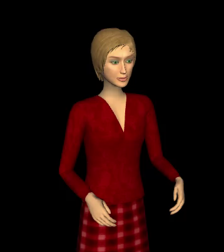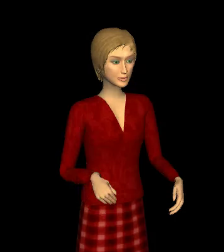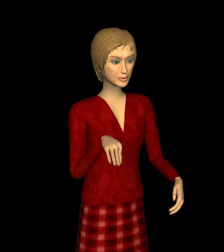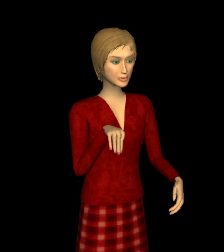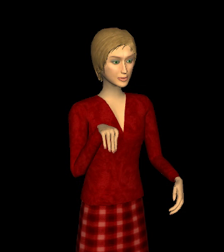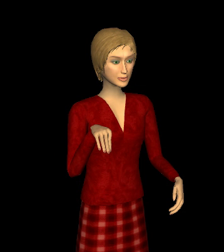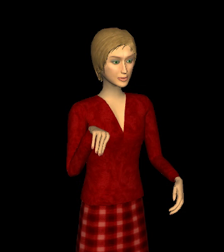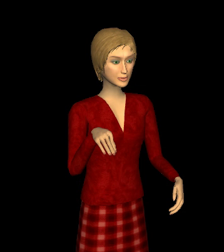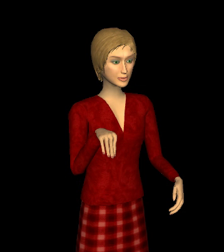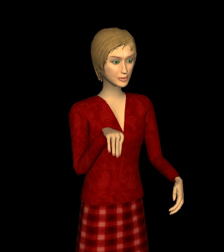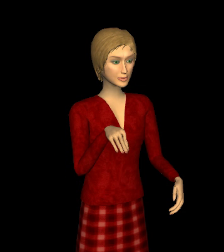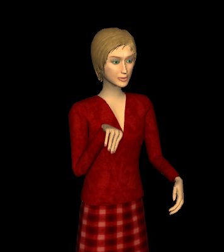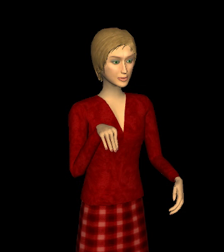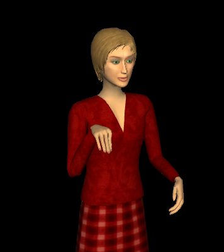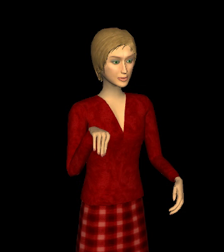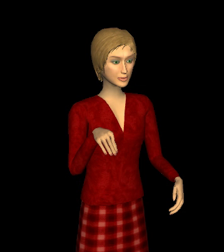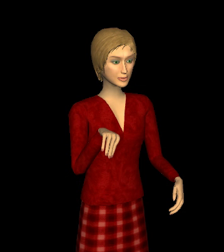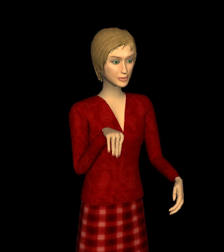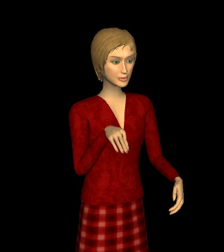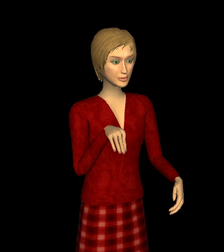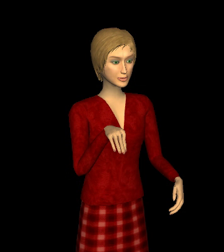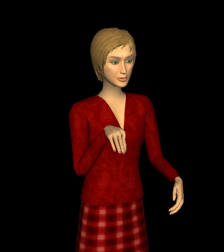طحين